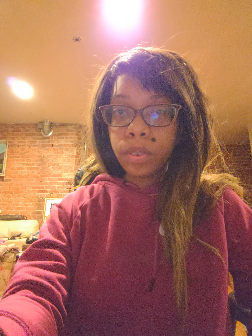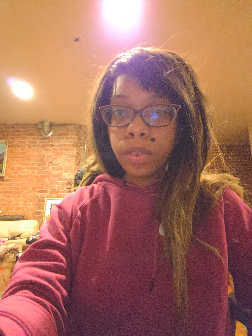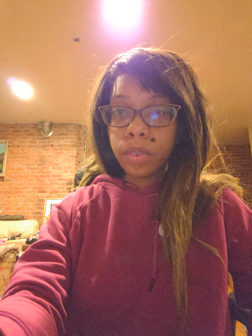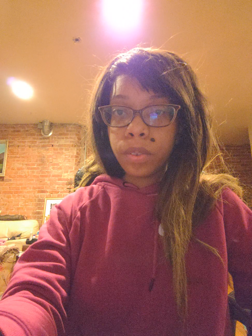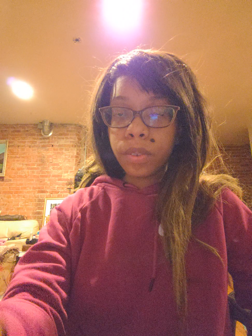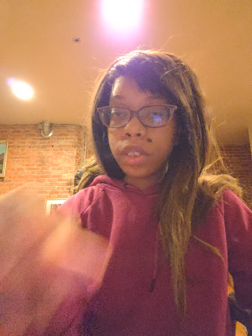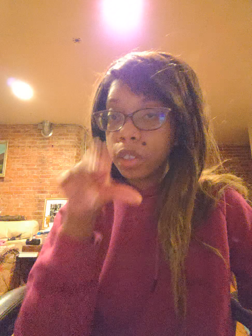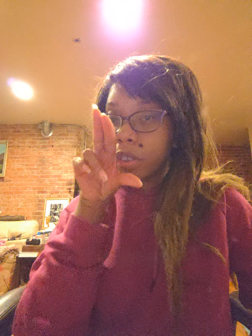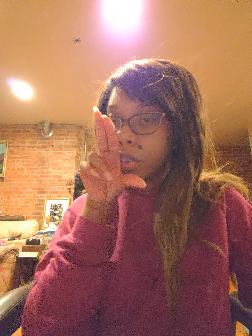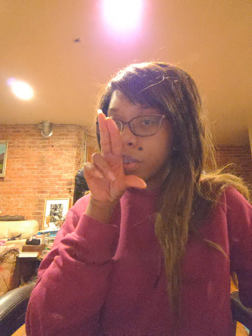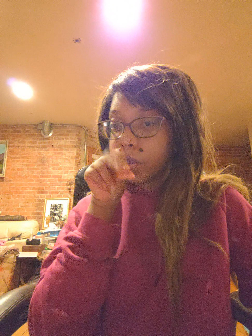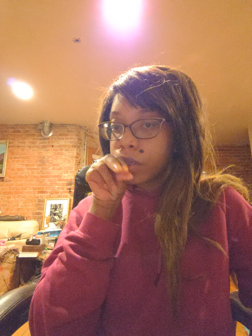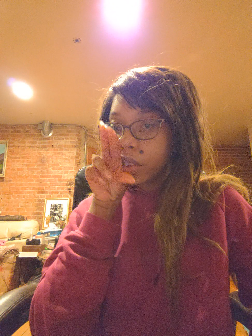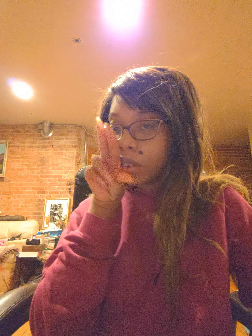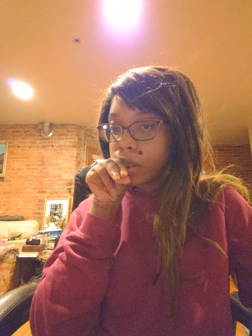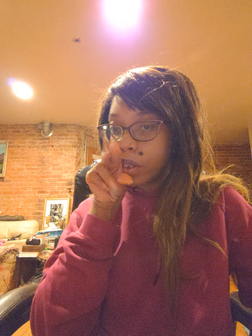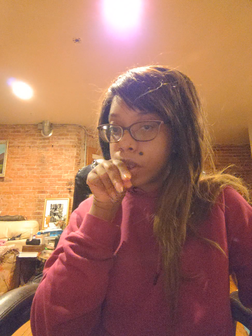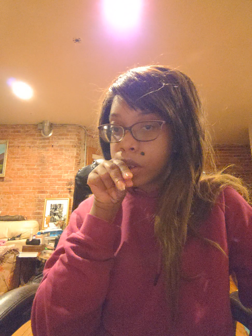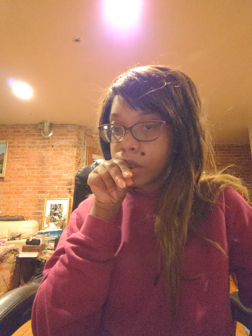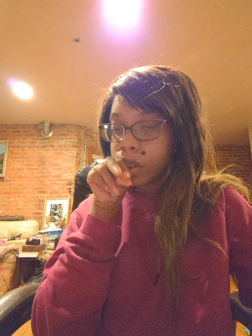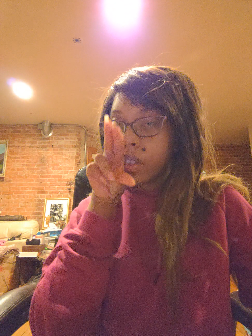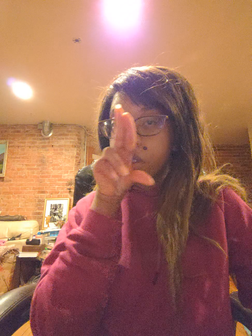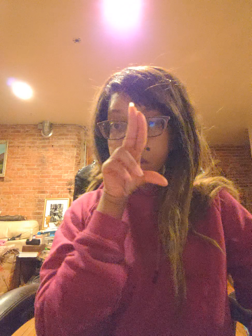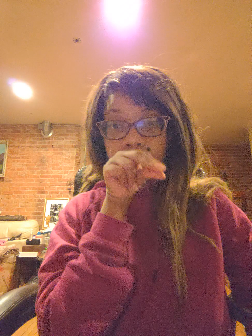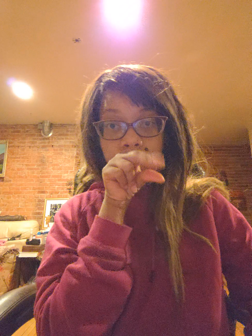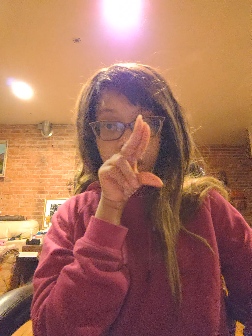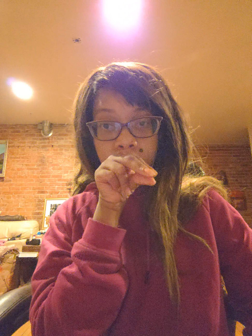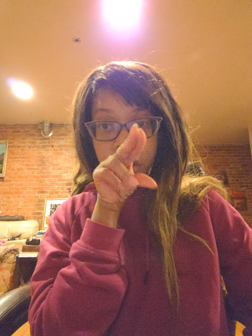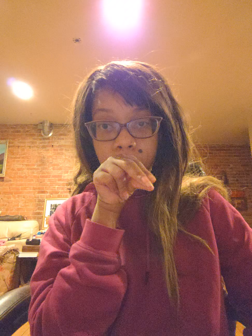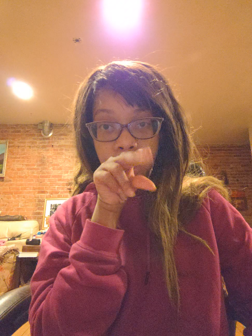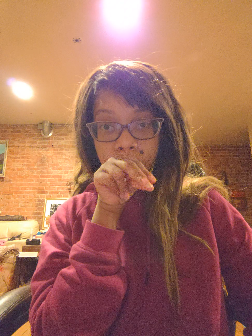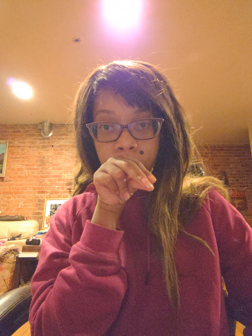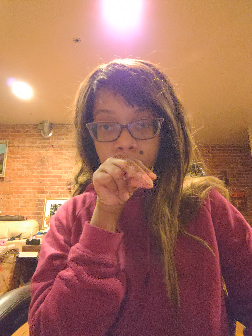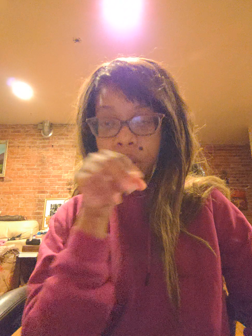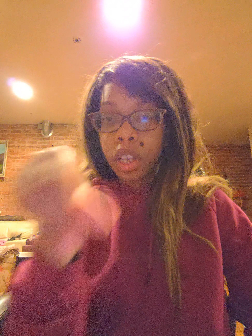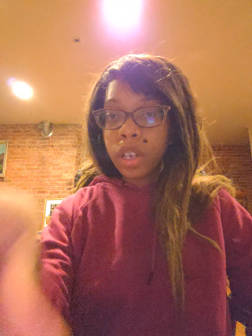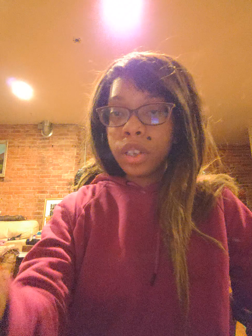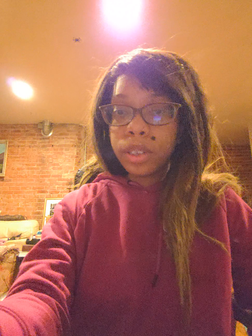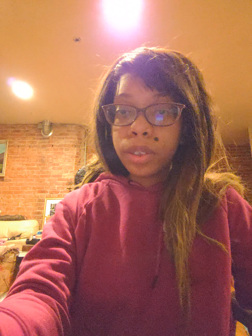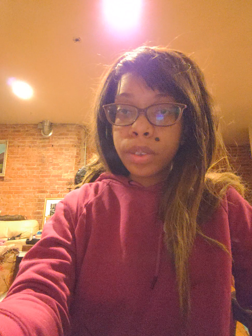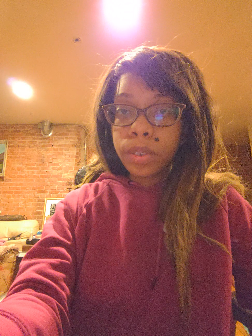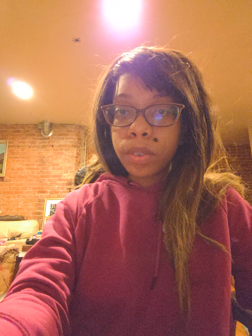duck